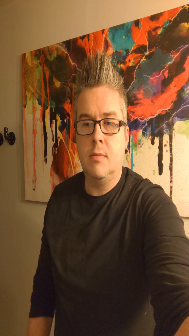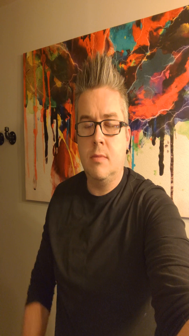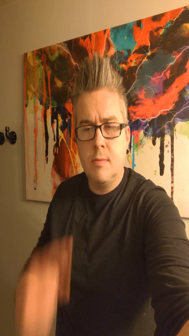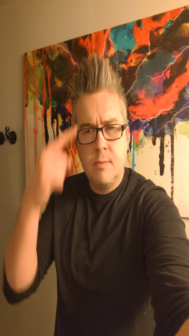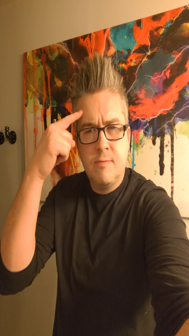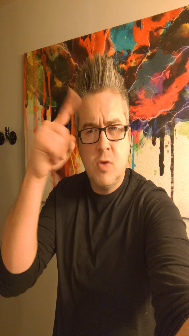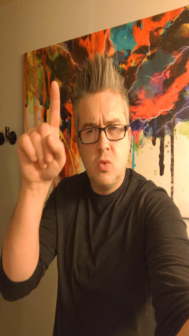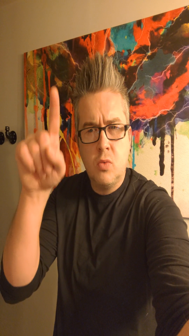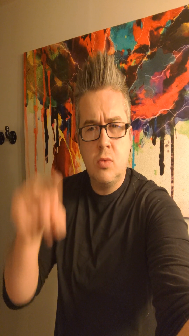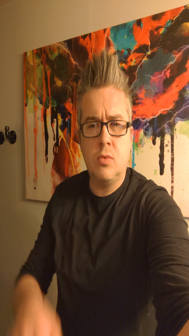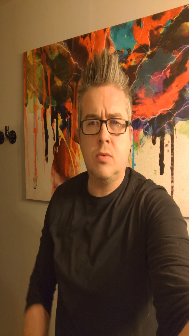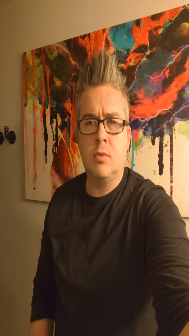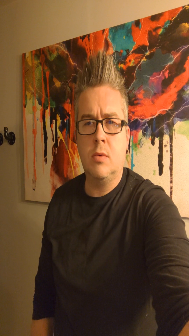for